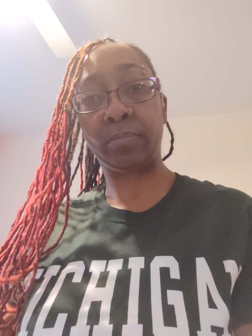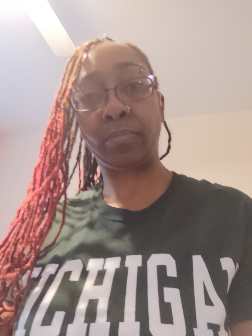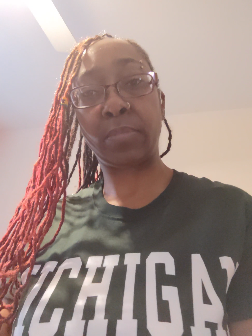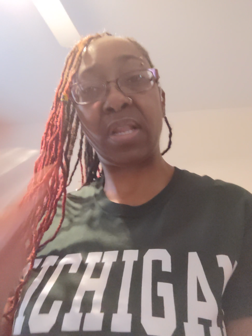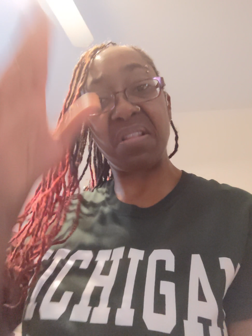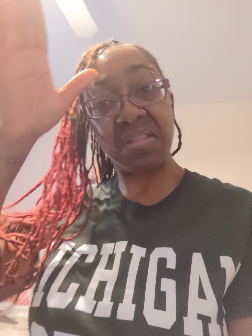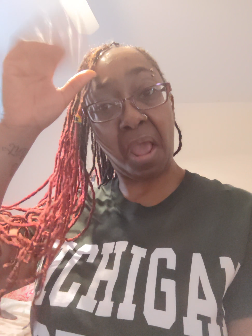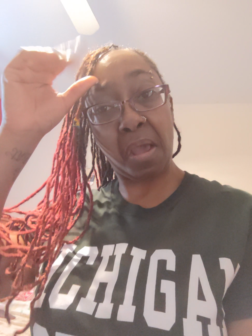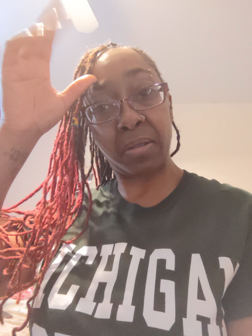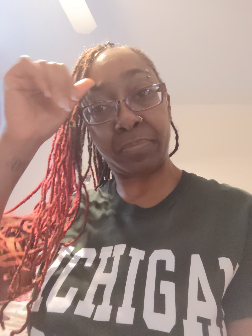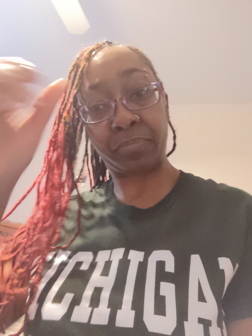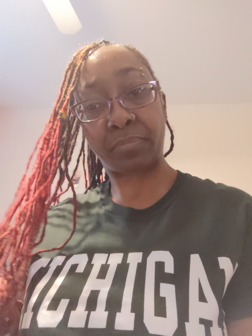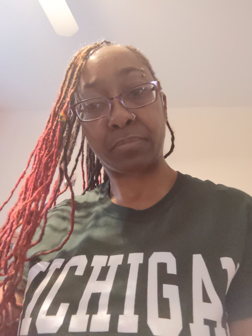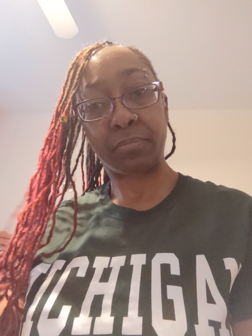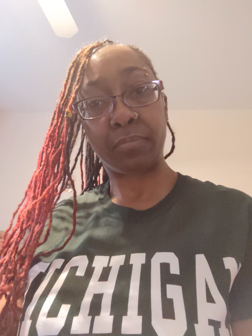donkey